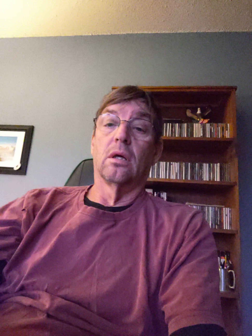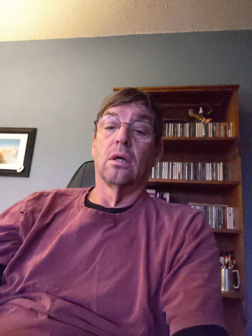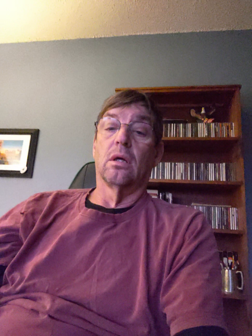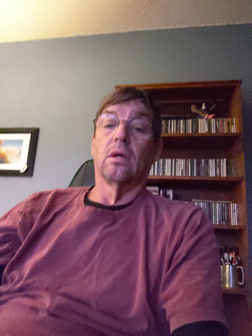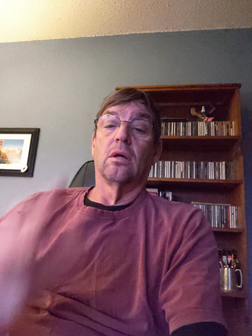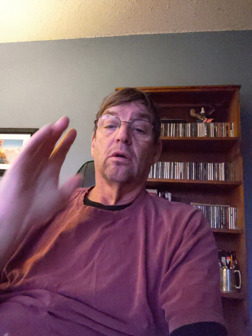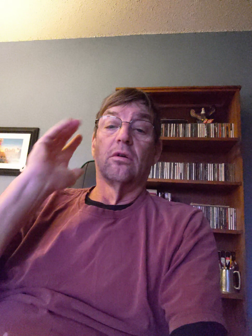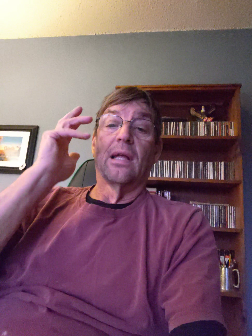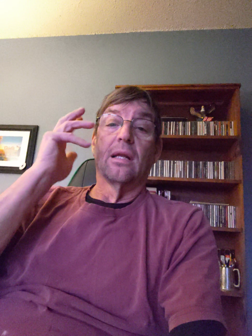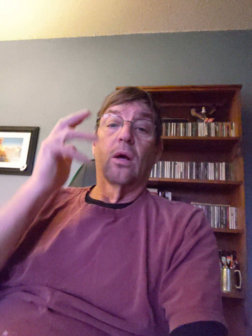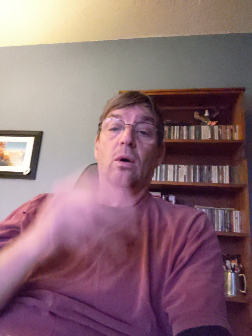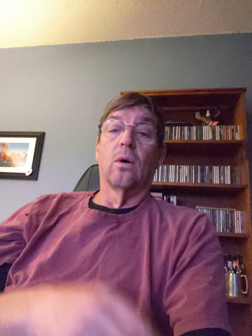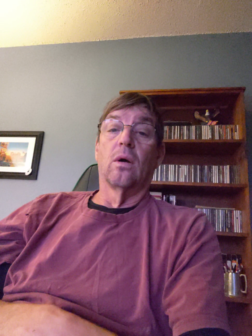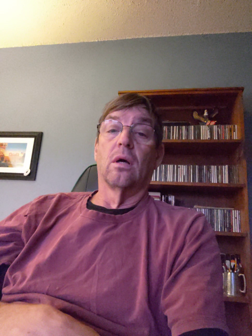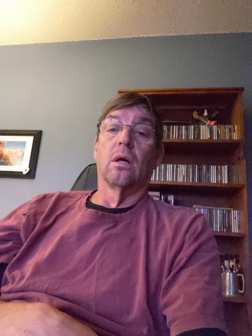radio